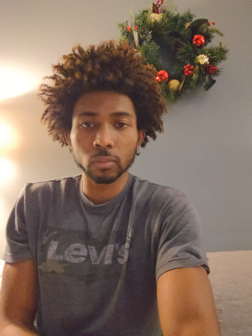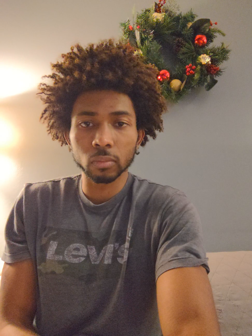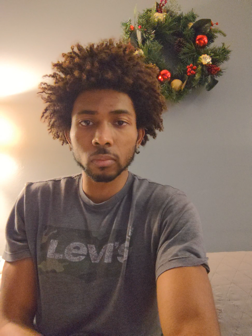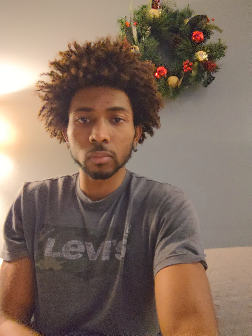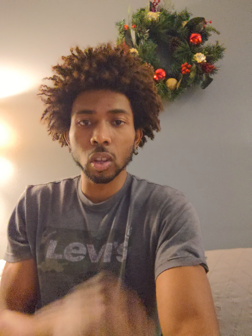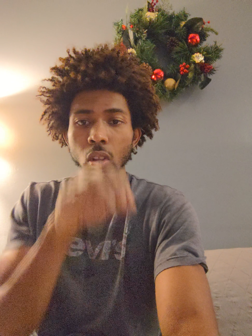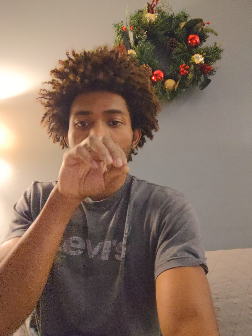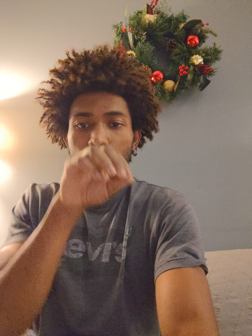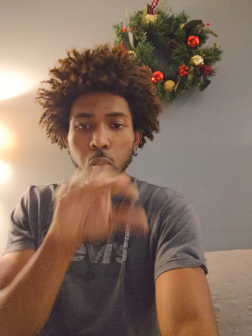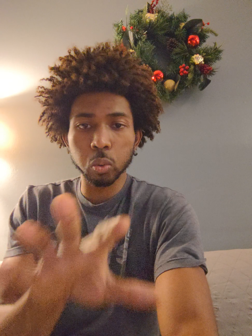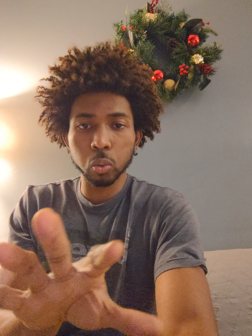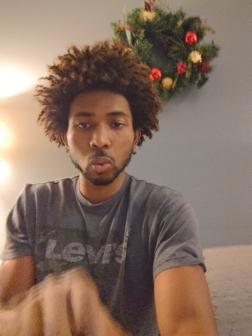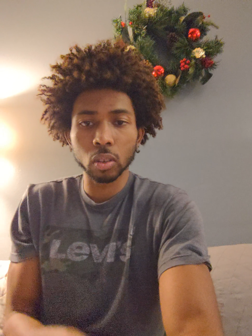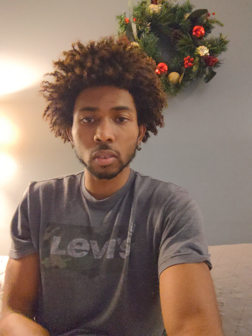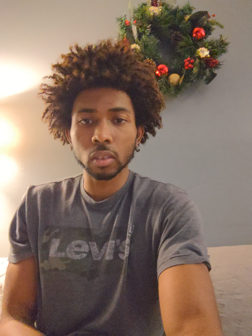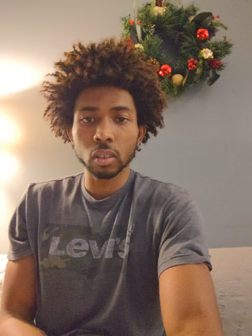blow